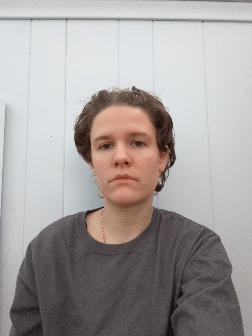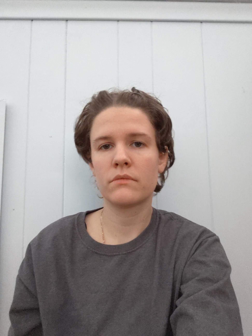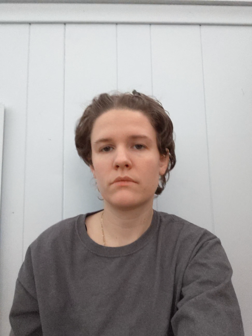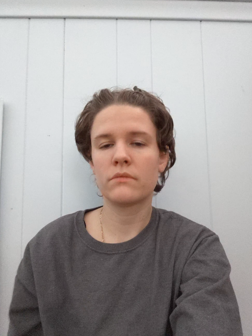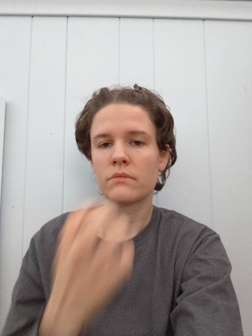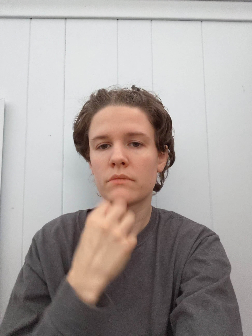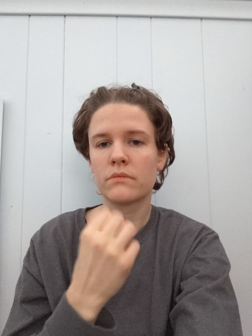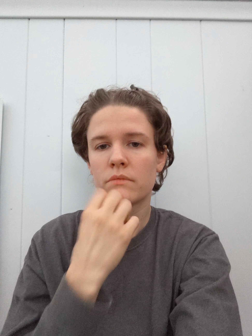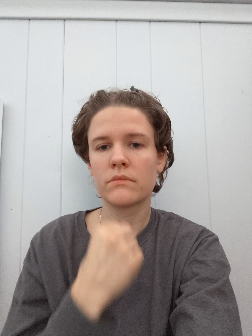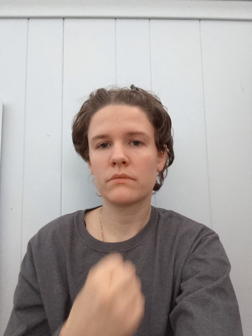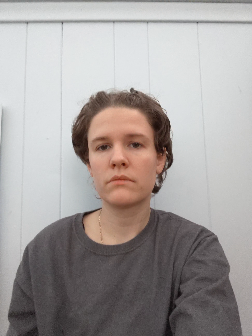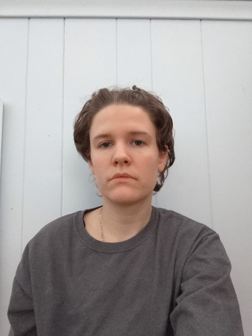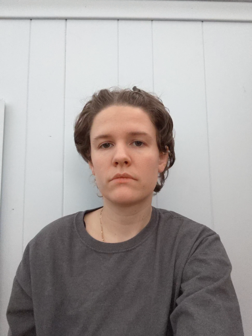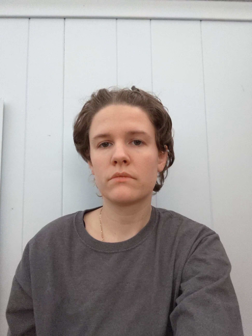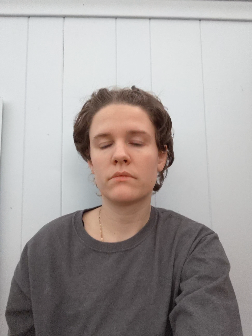underwear